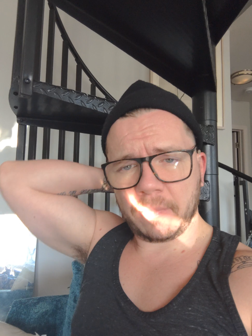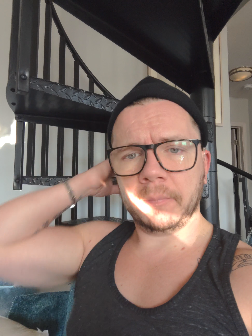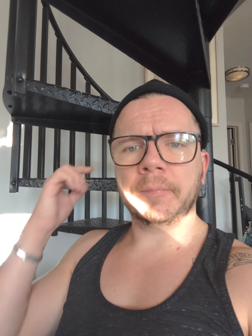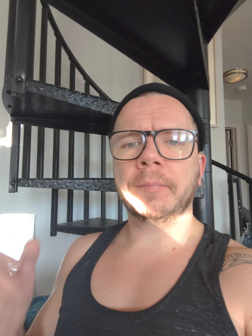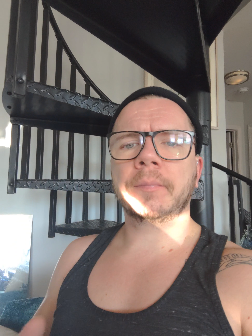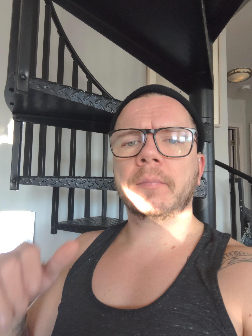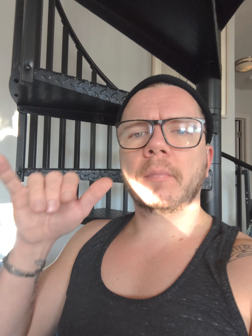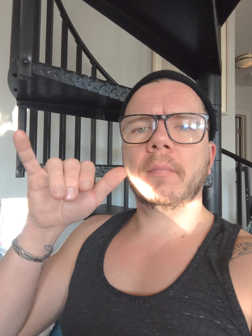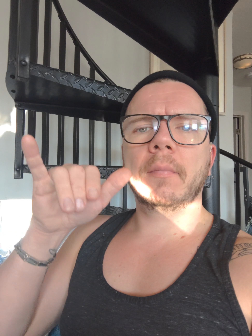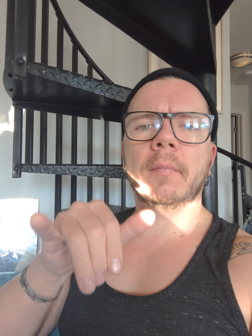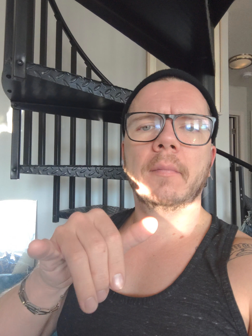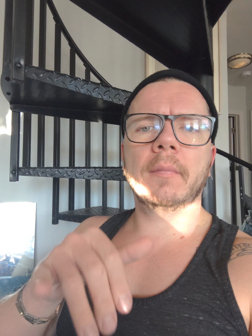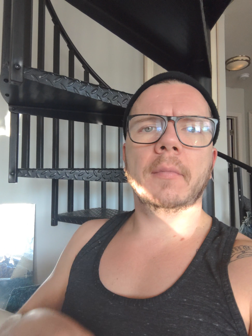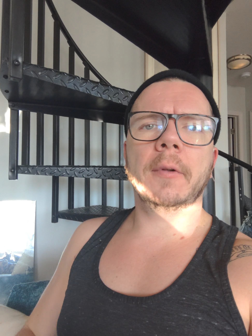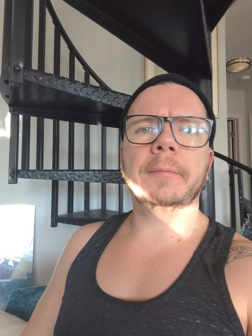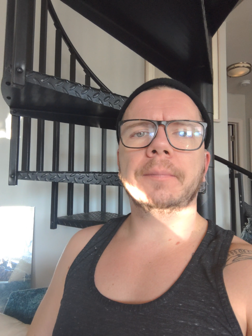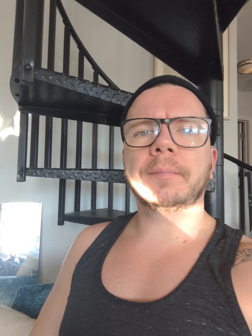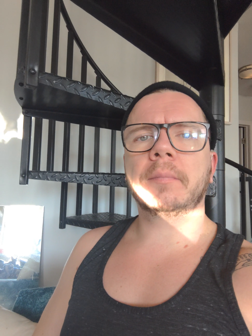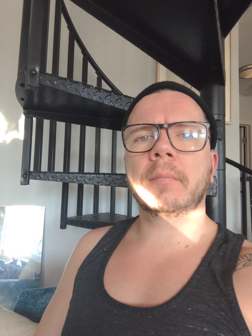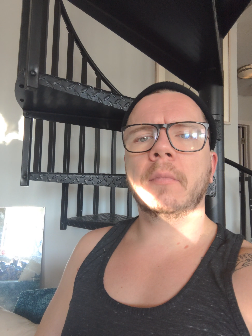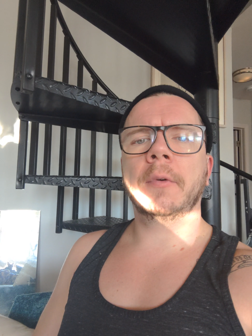stay